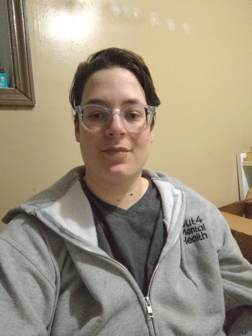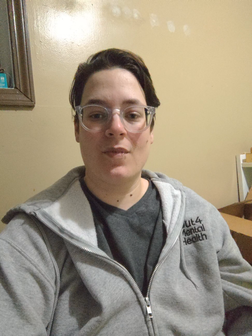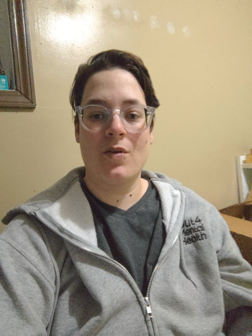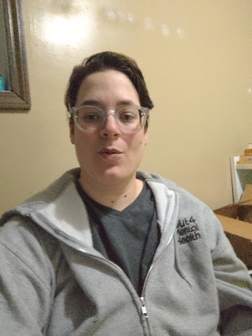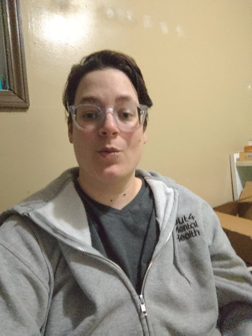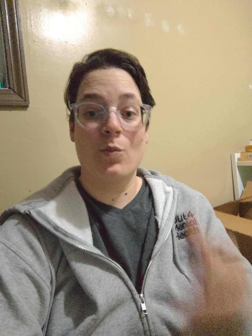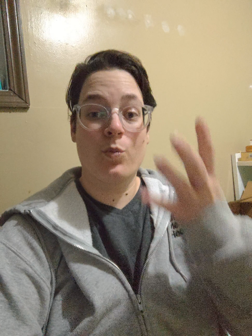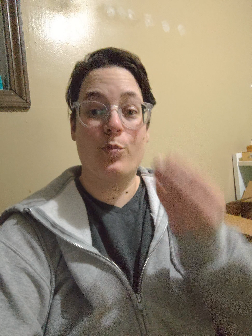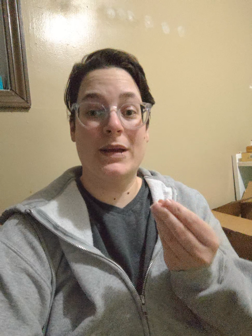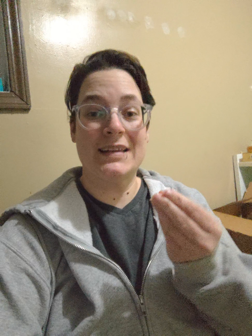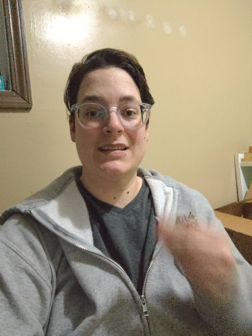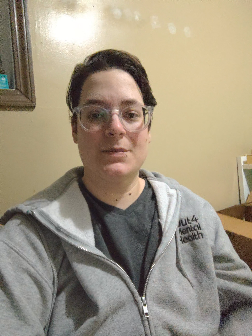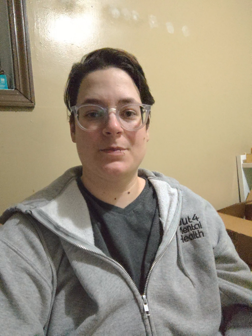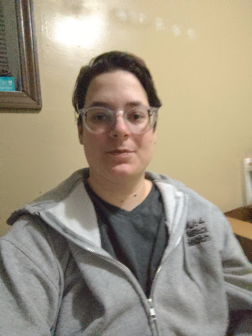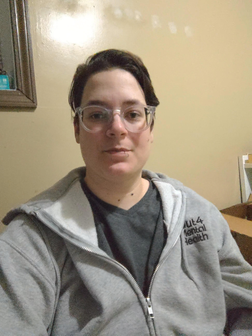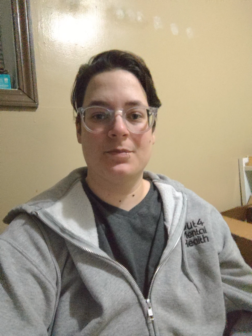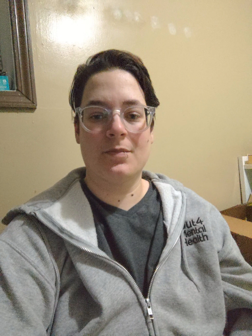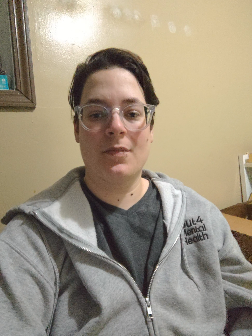wet